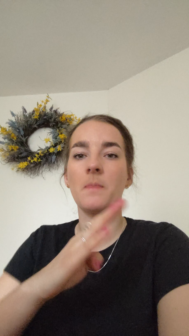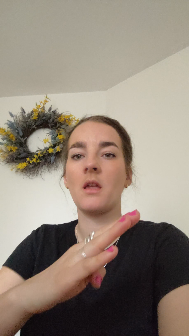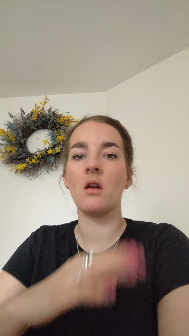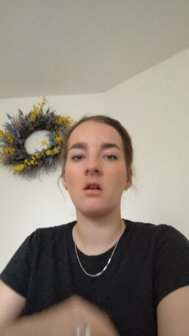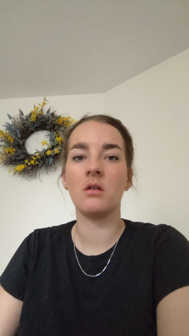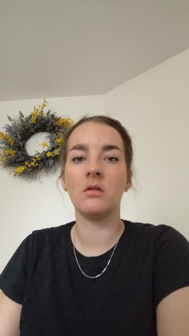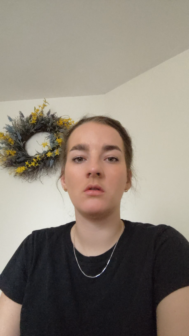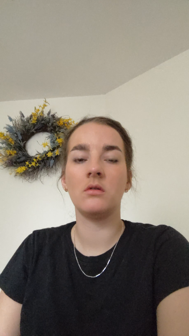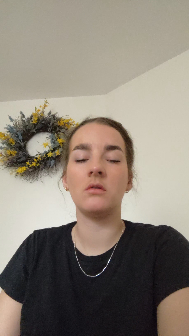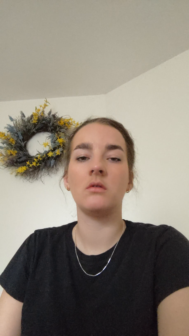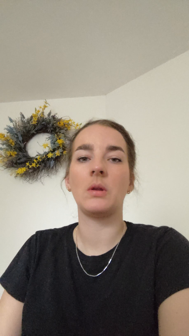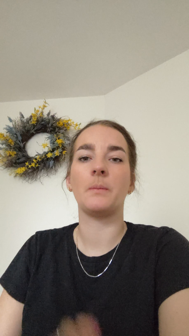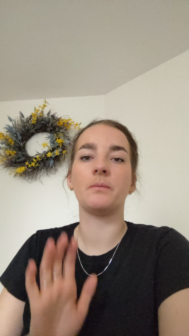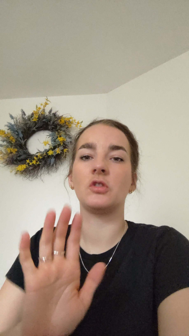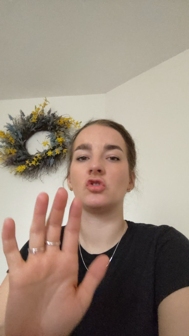push